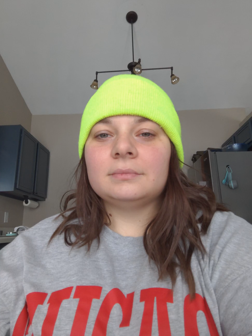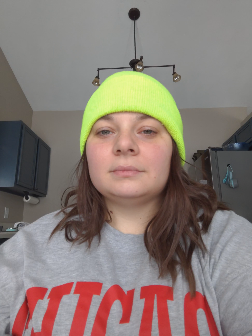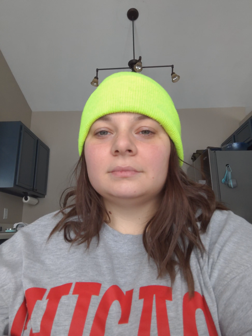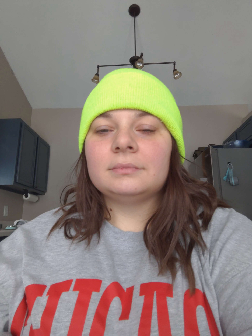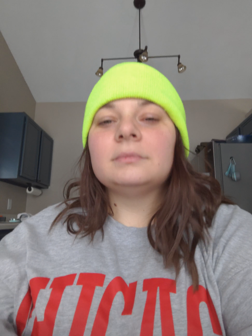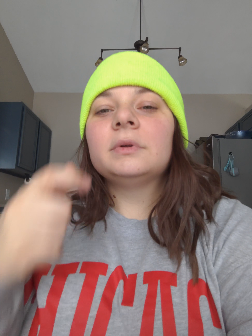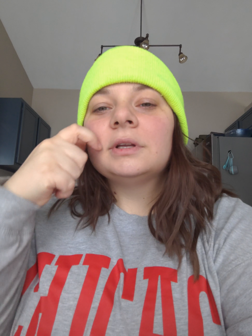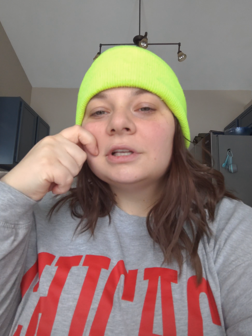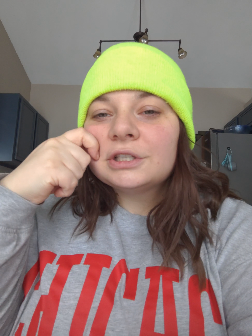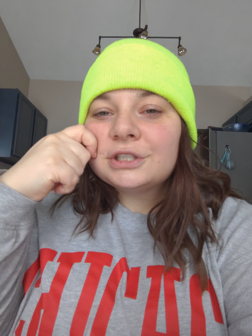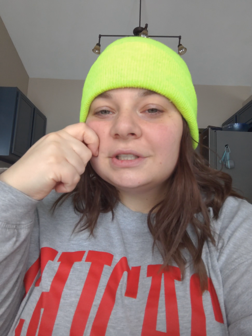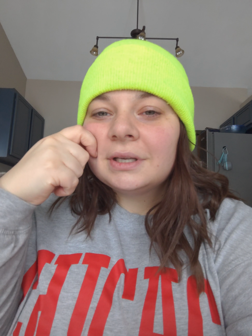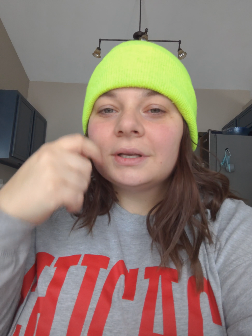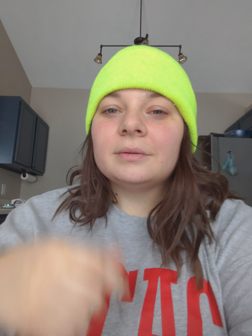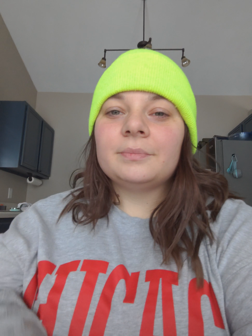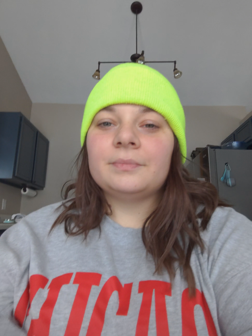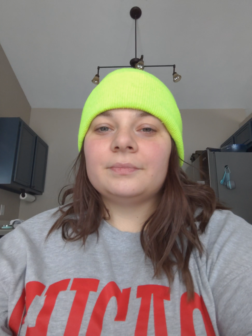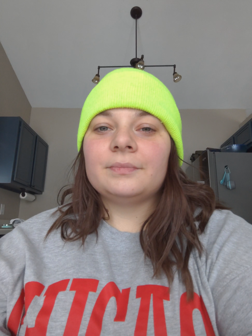cheek